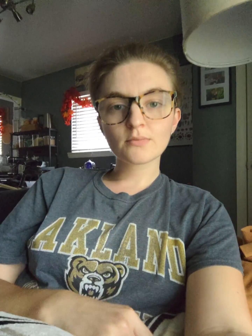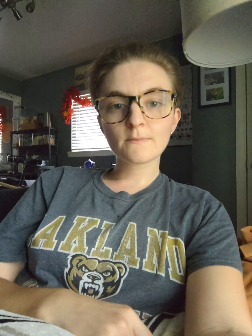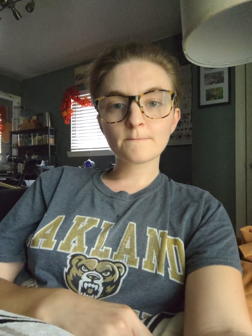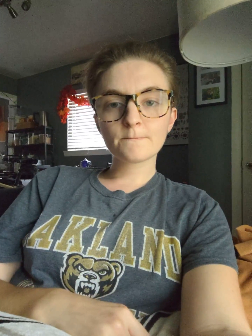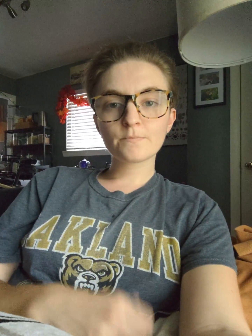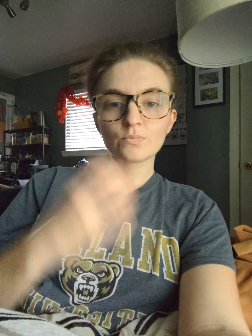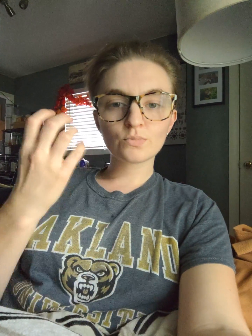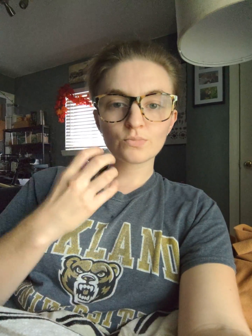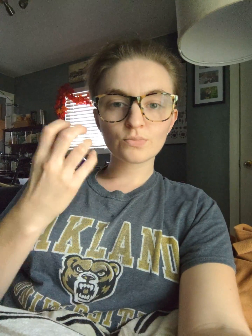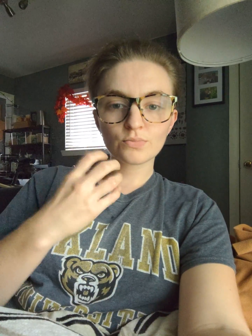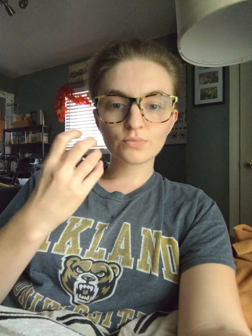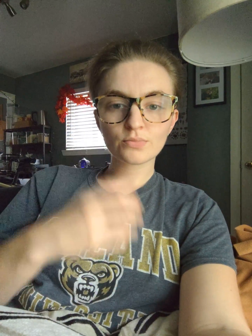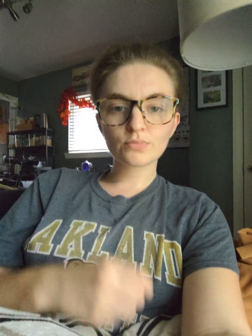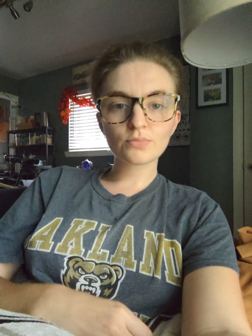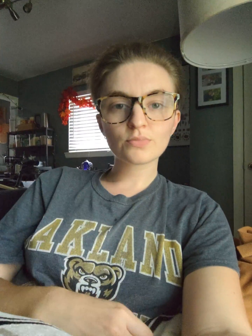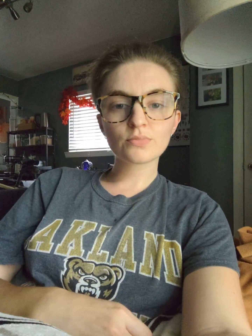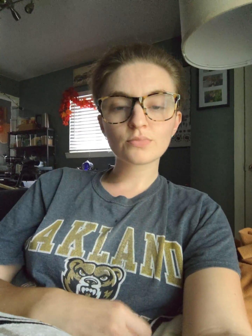shake